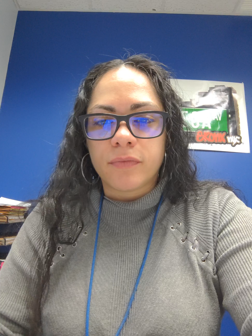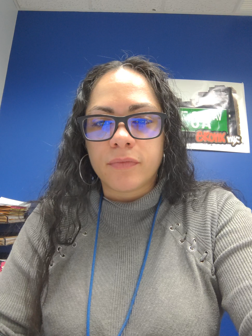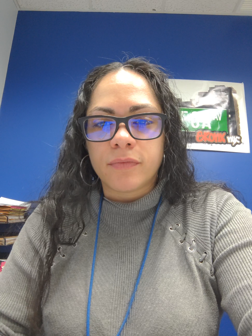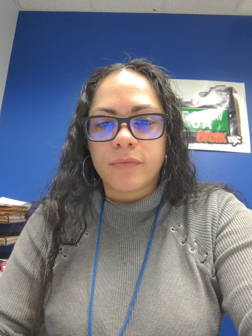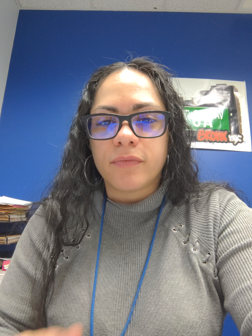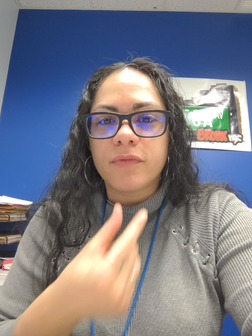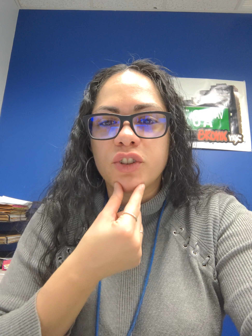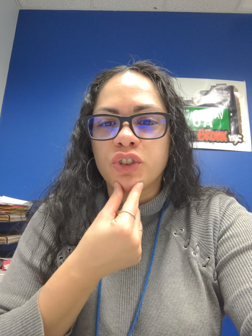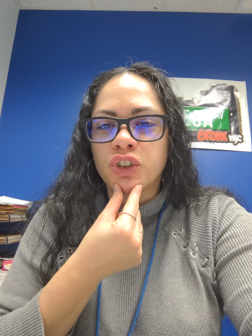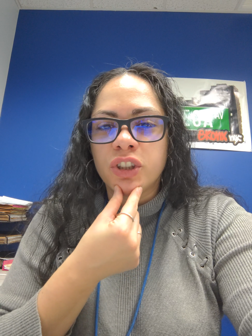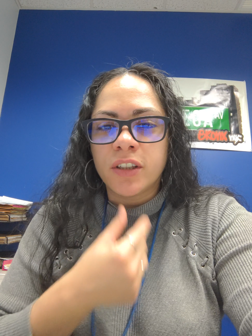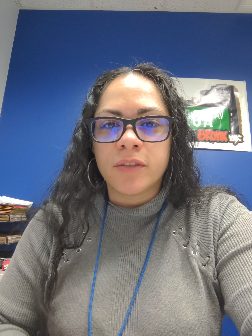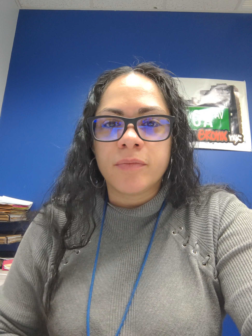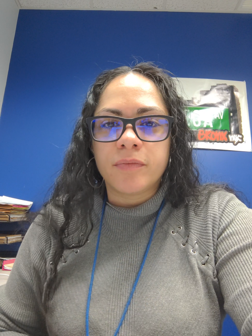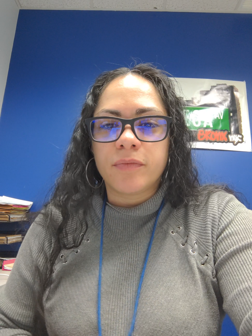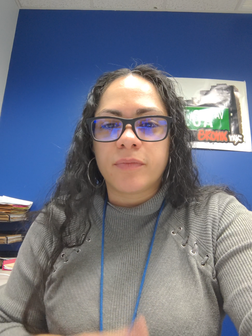chin